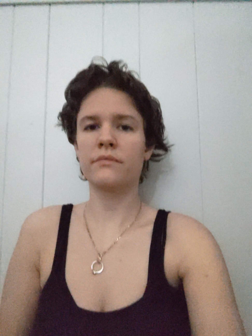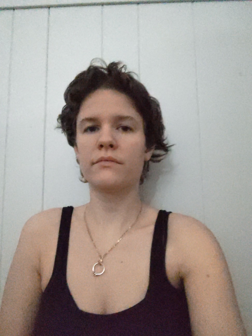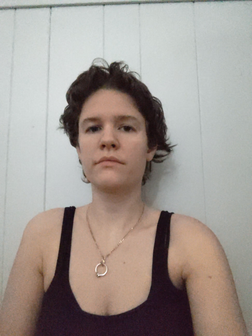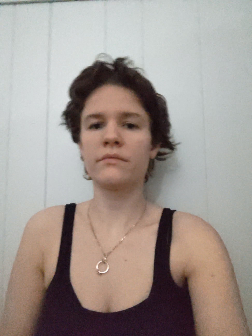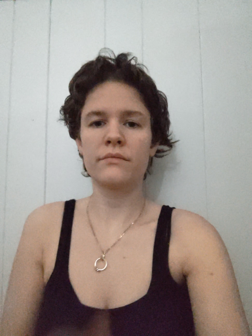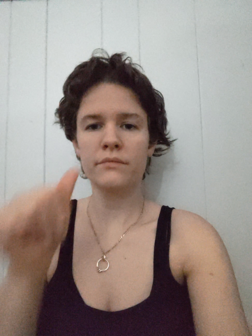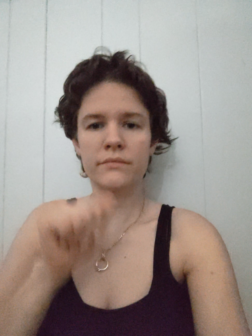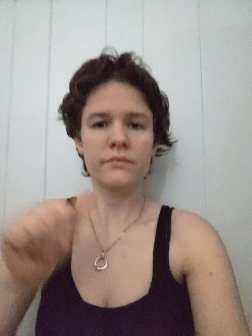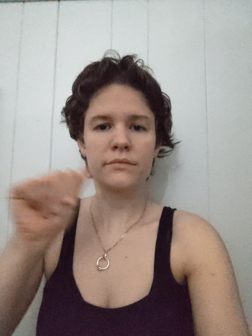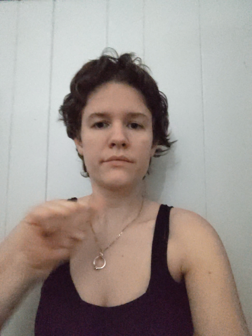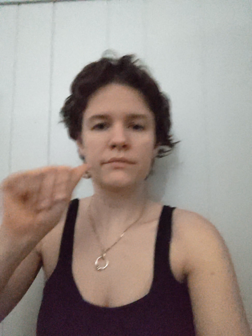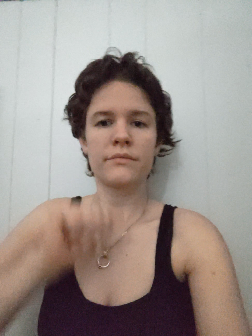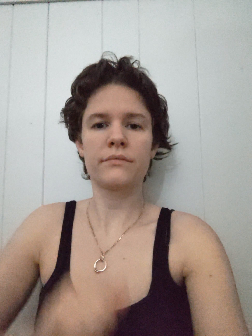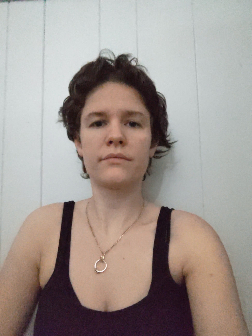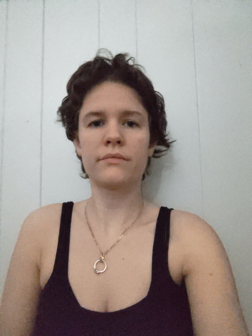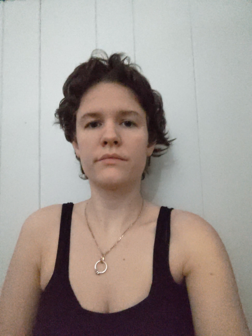aunt